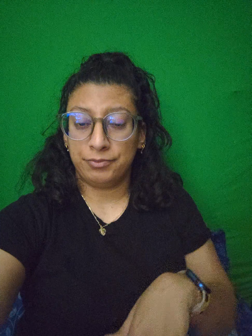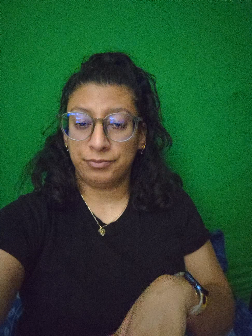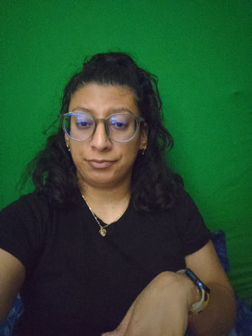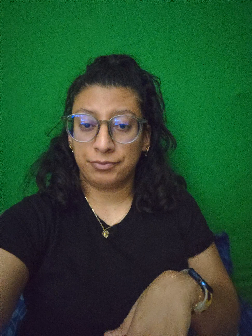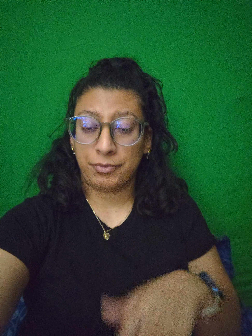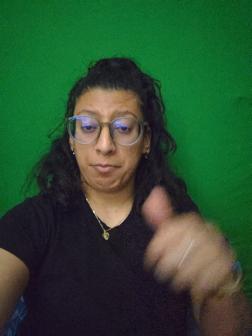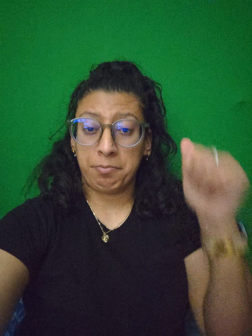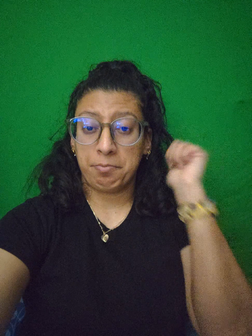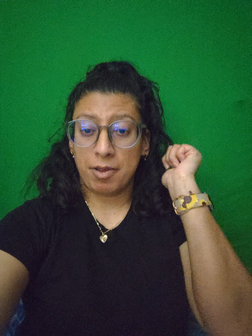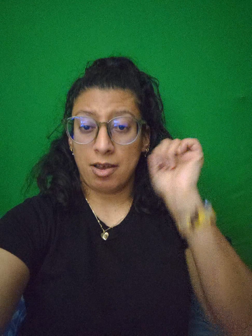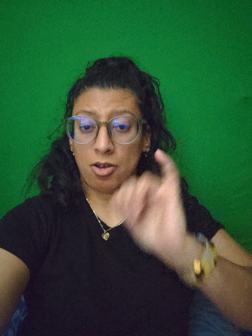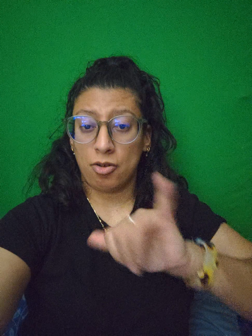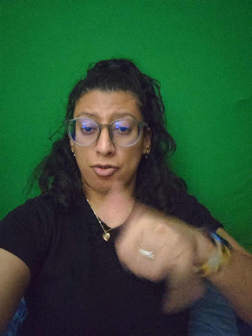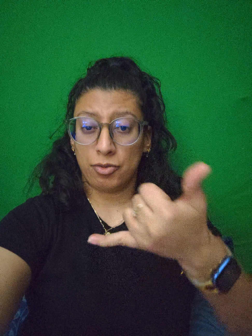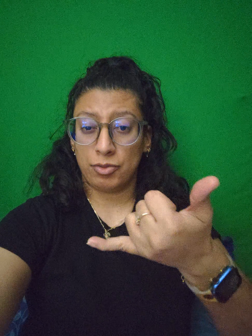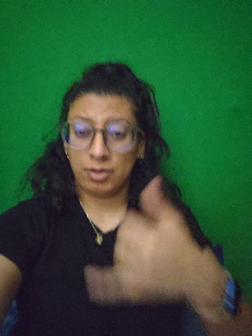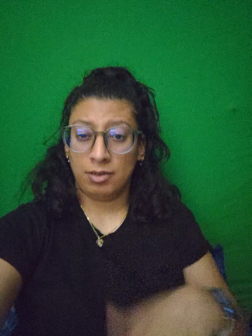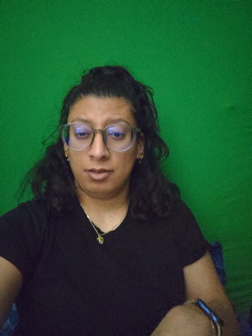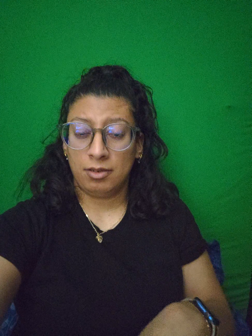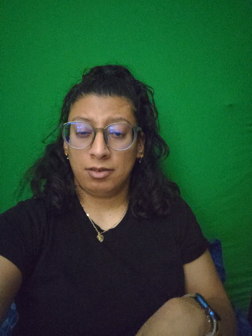backyard